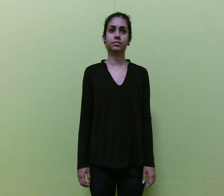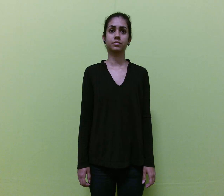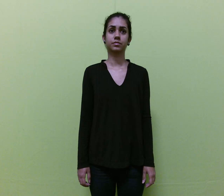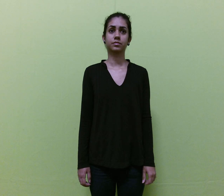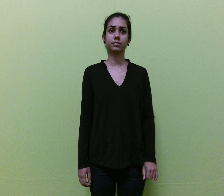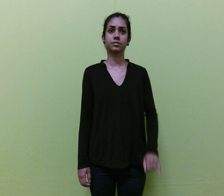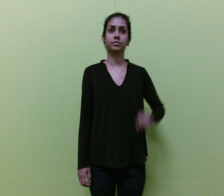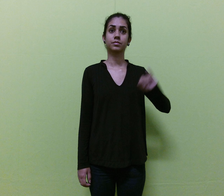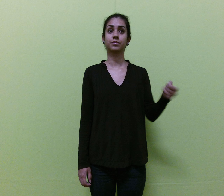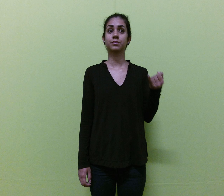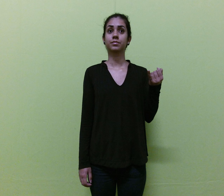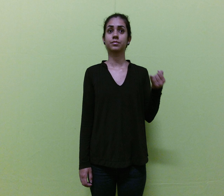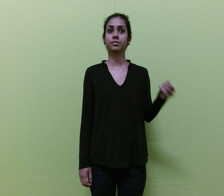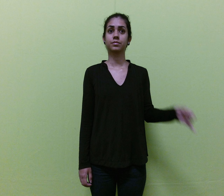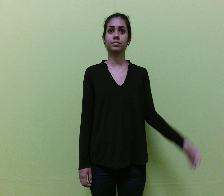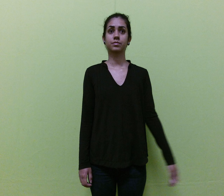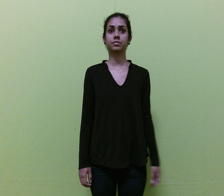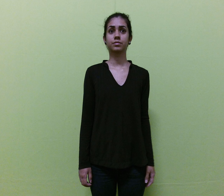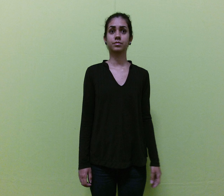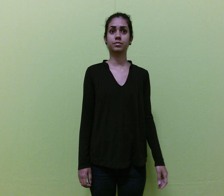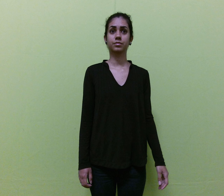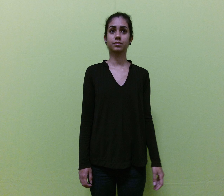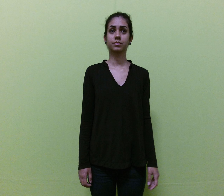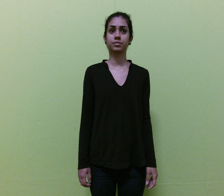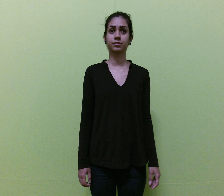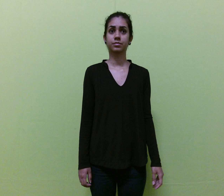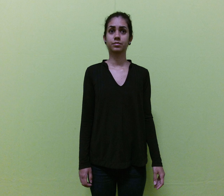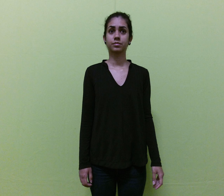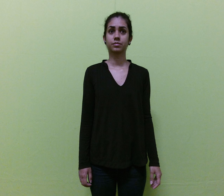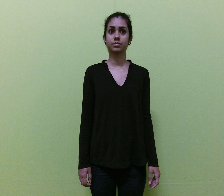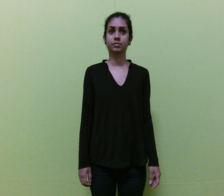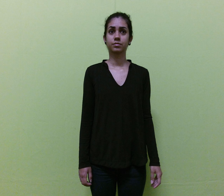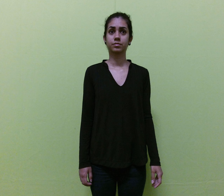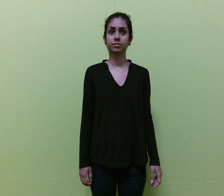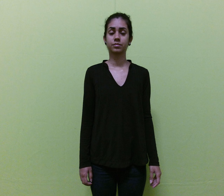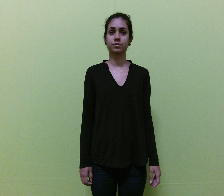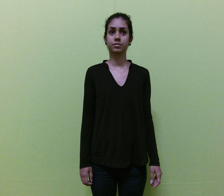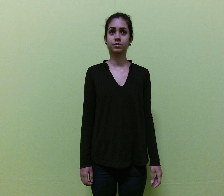aproveitar